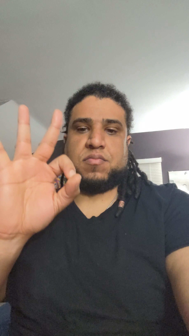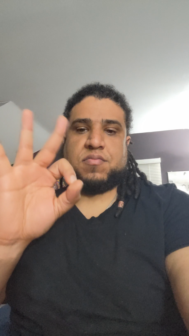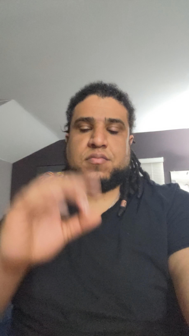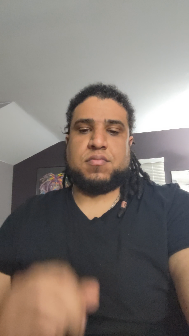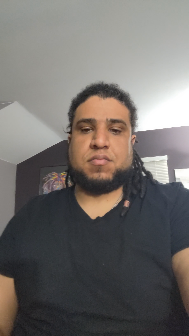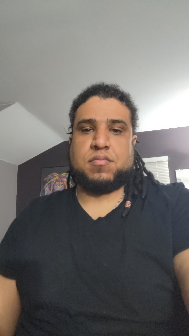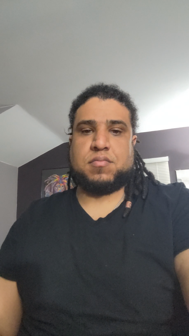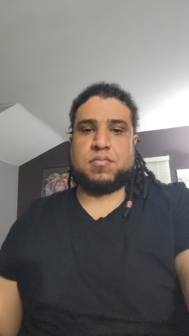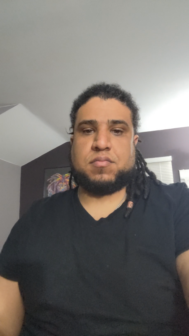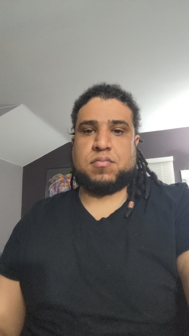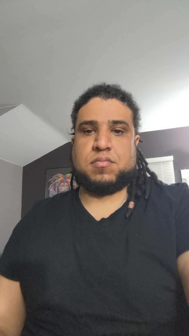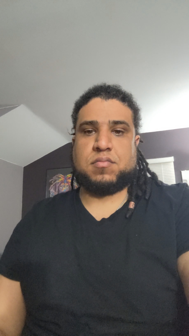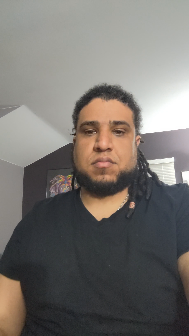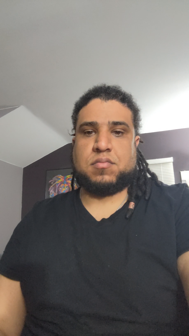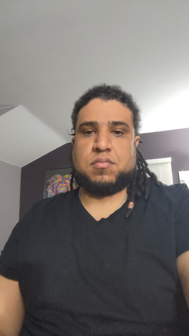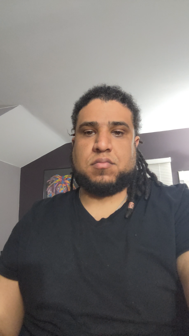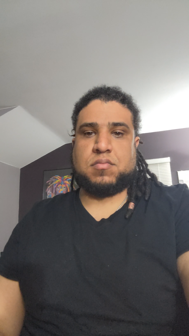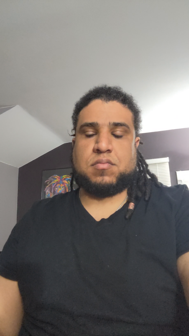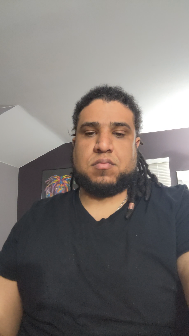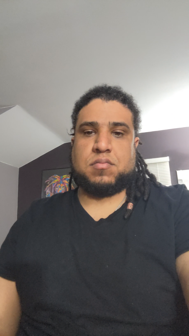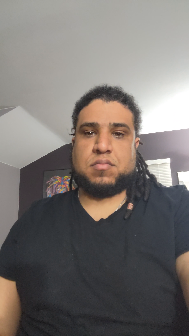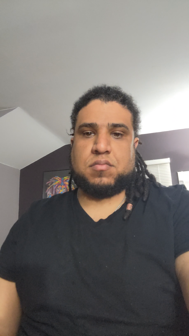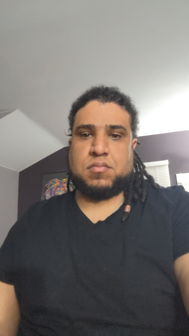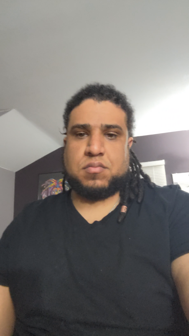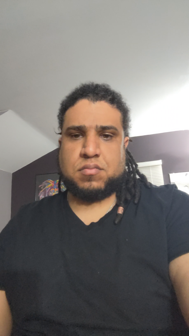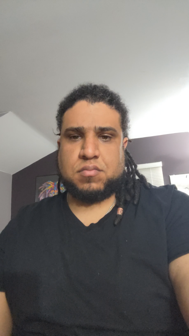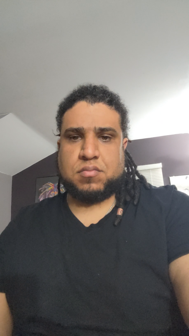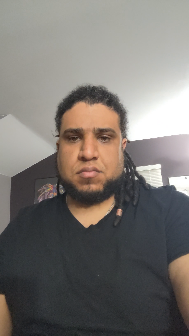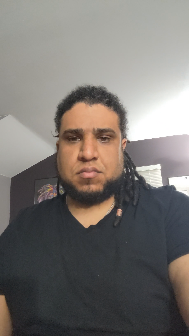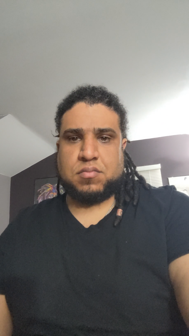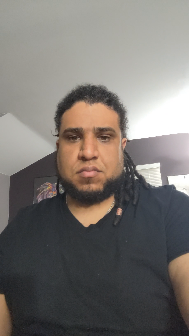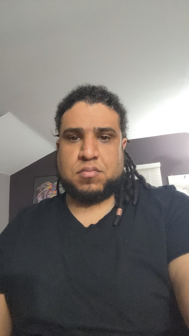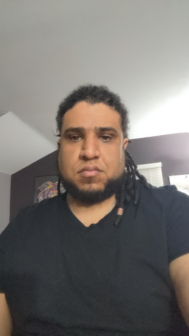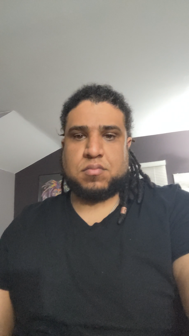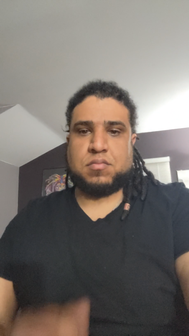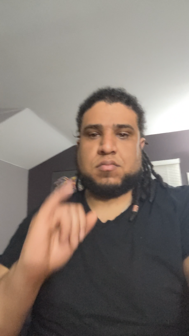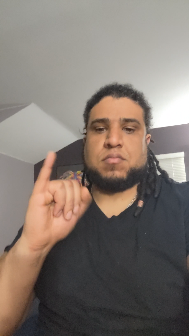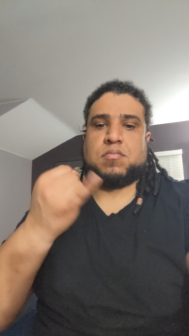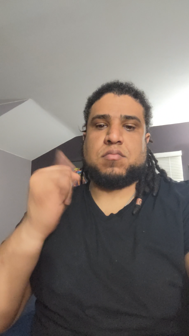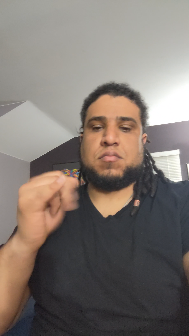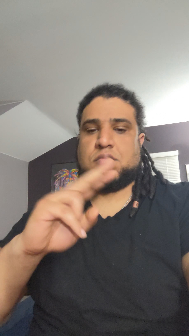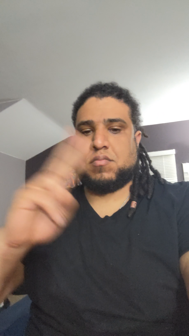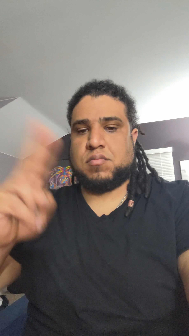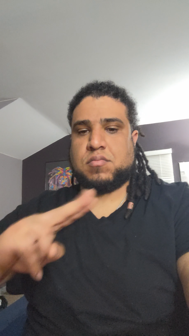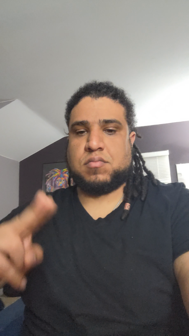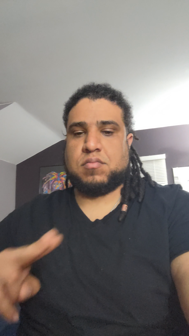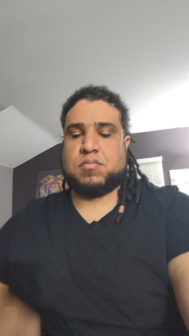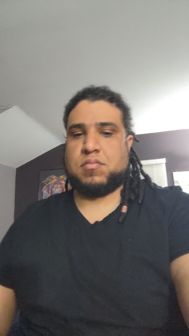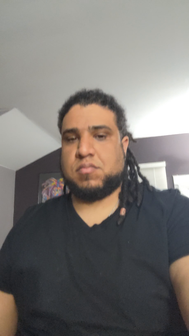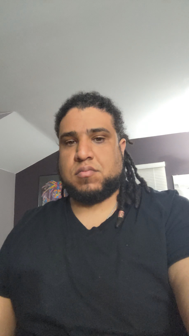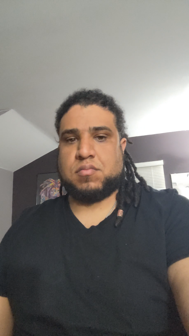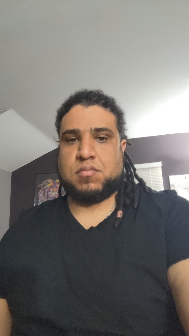jelly